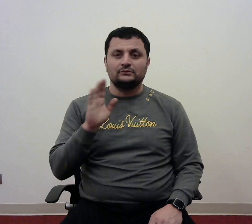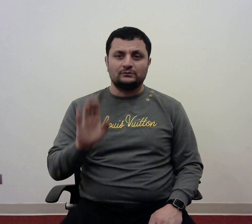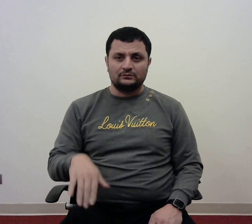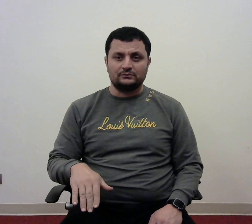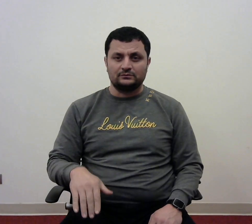olur